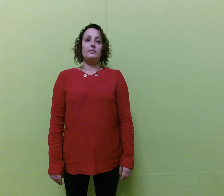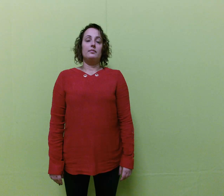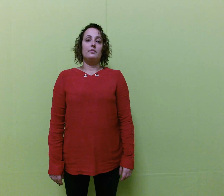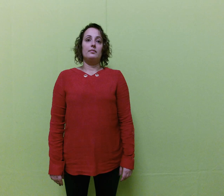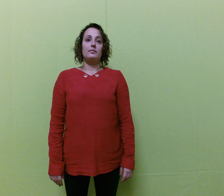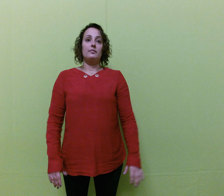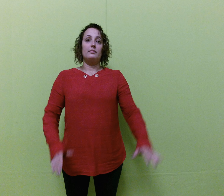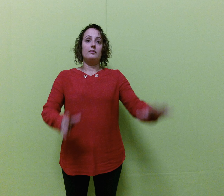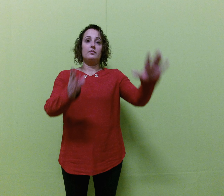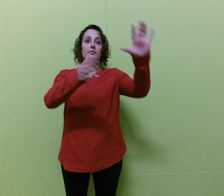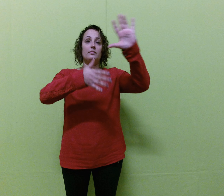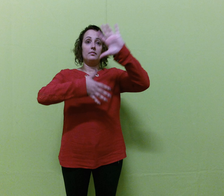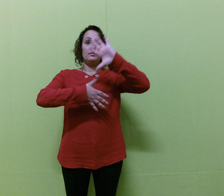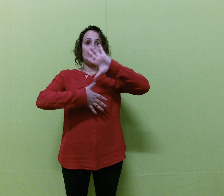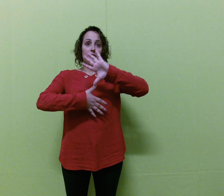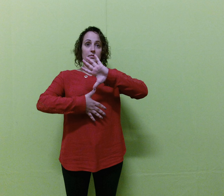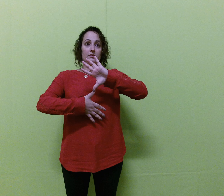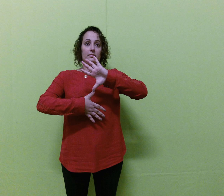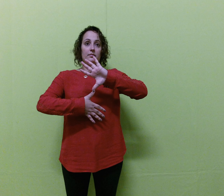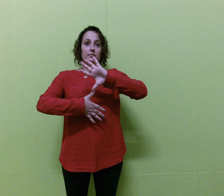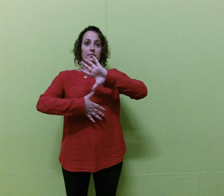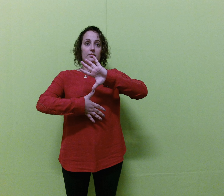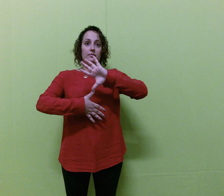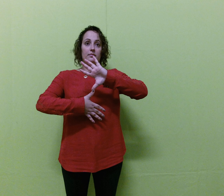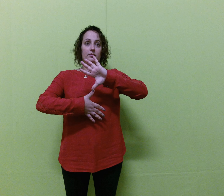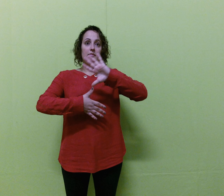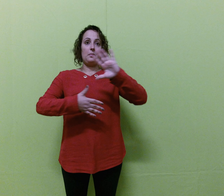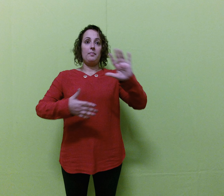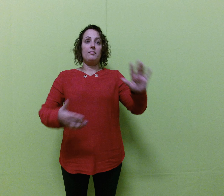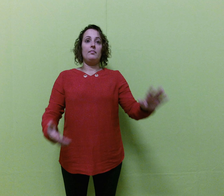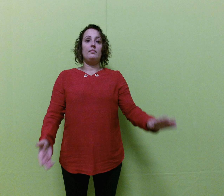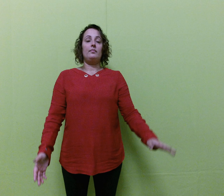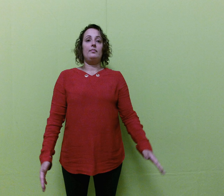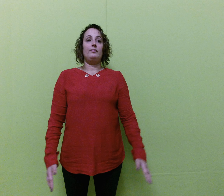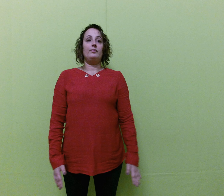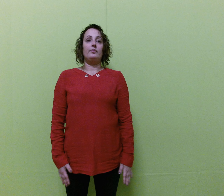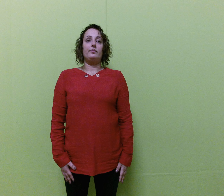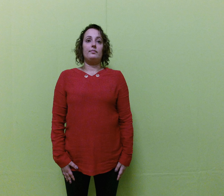América